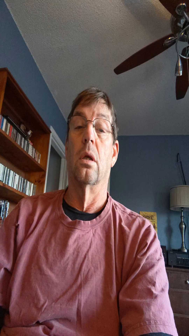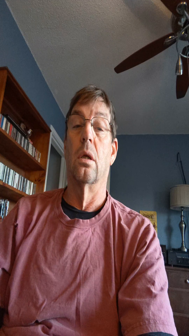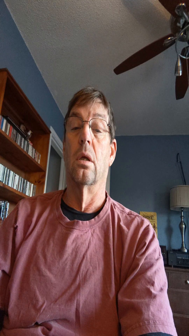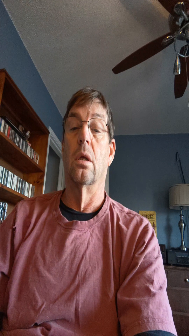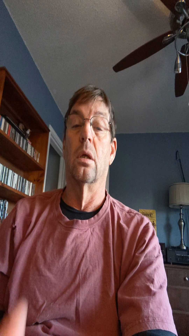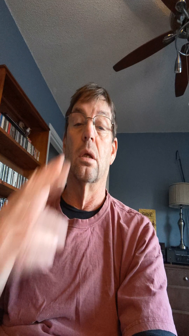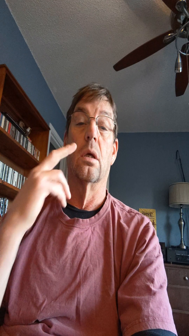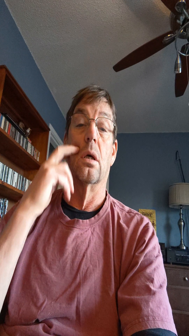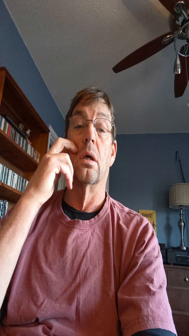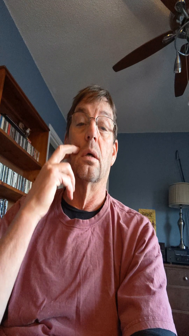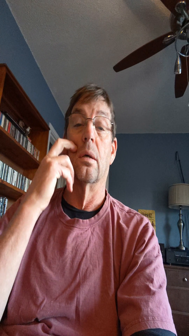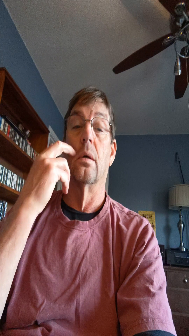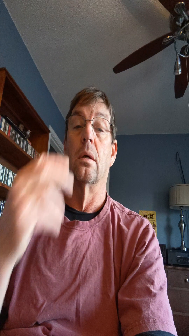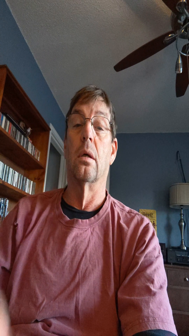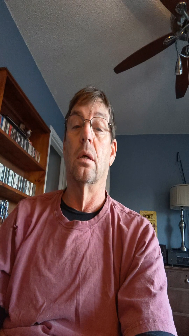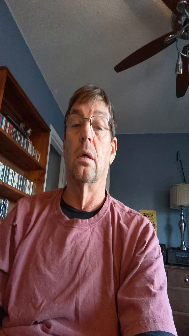gum